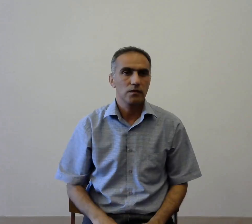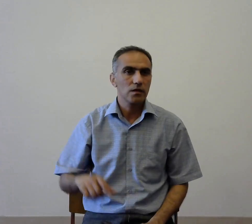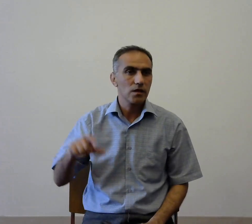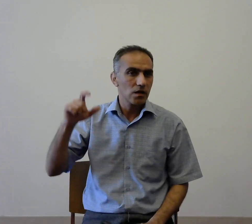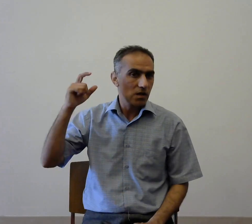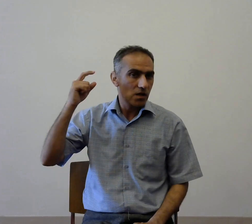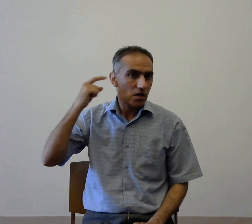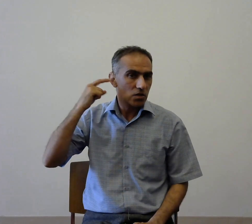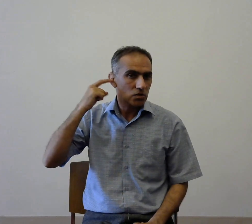eşitmə